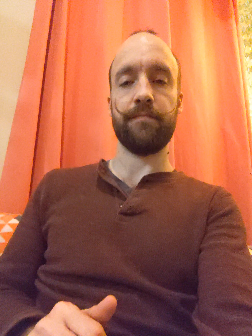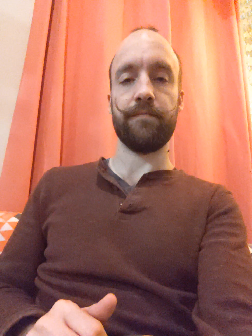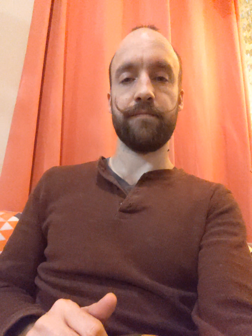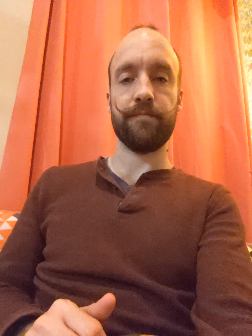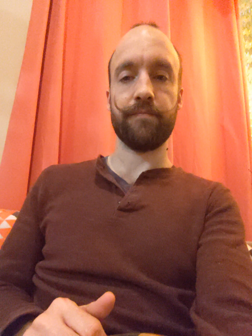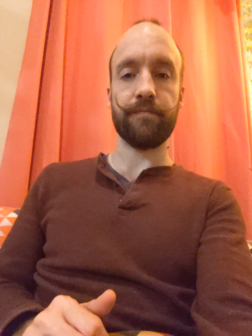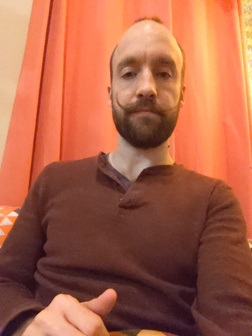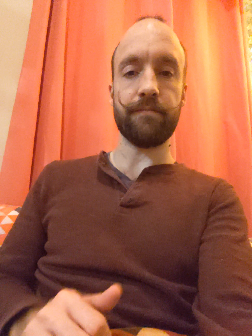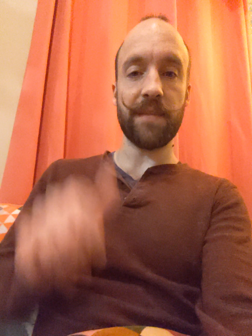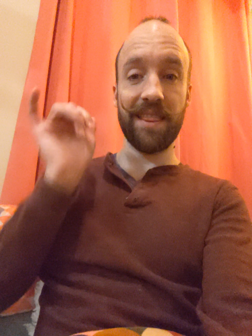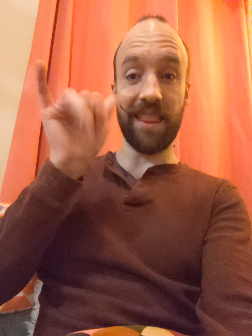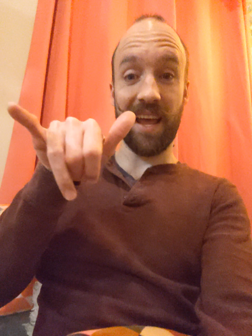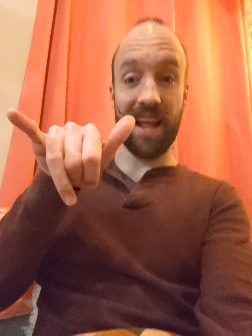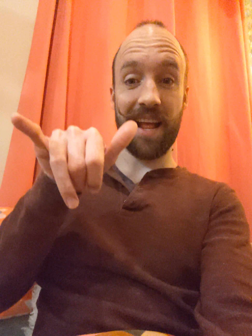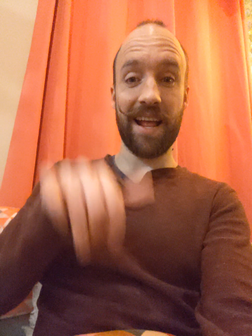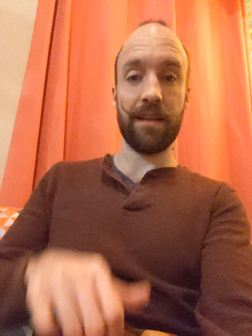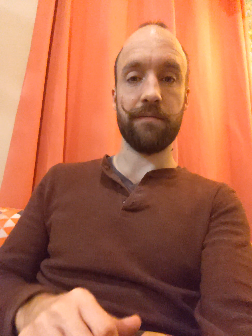that